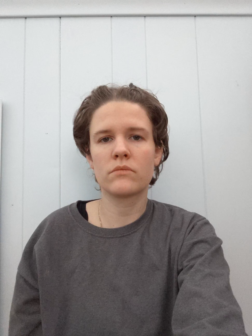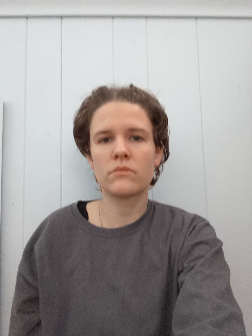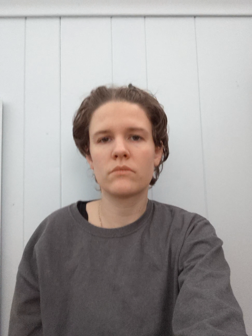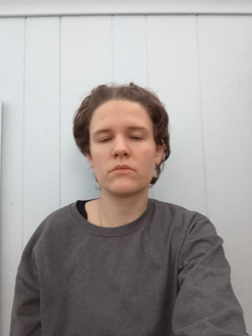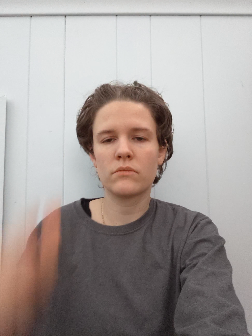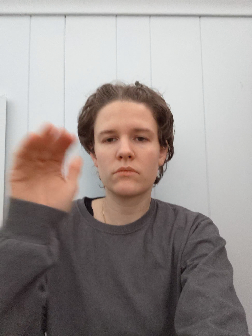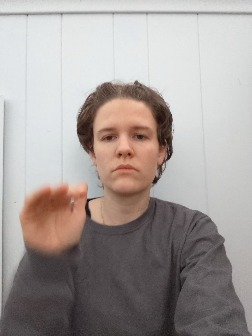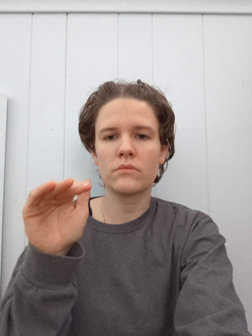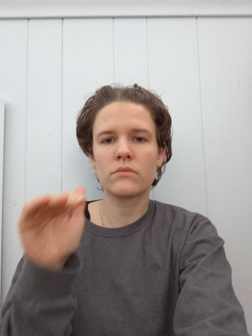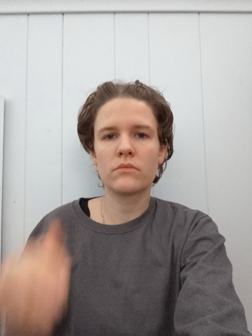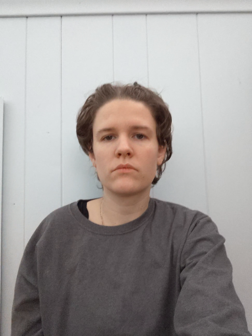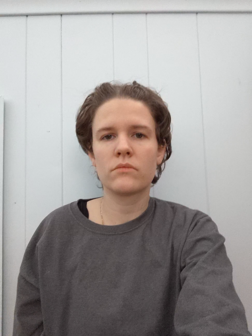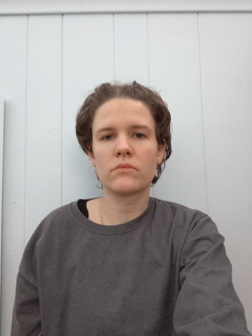child